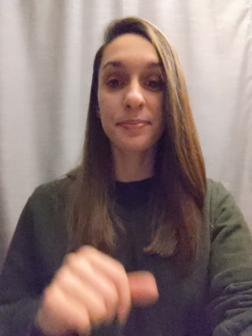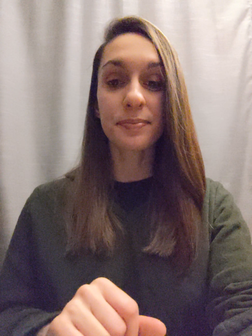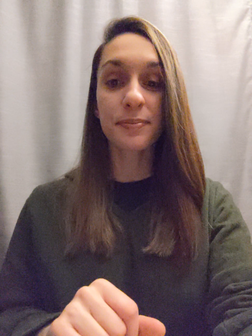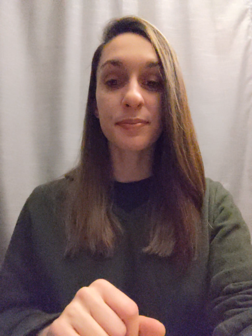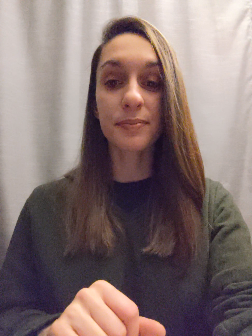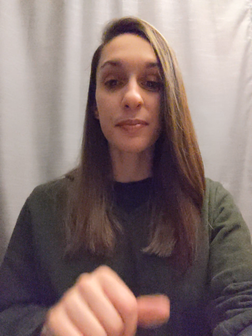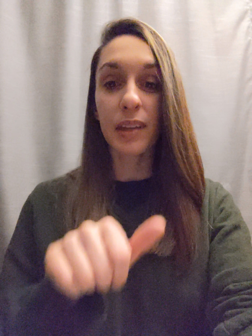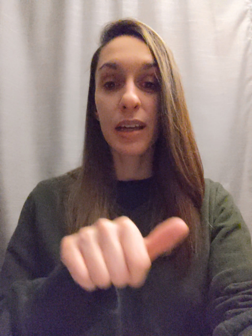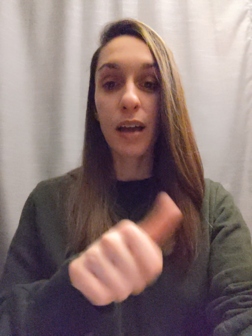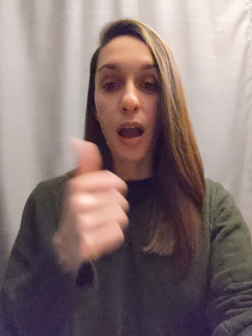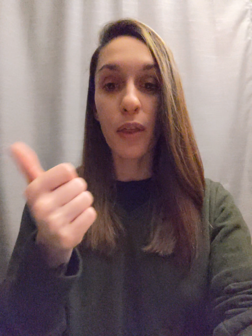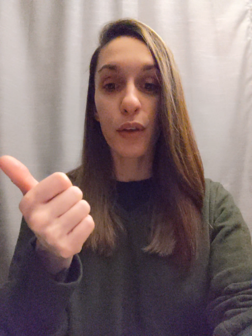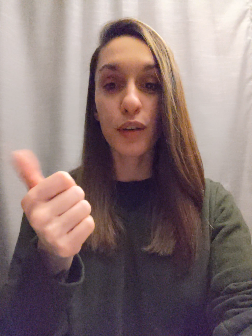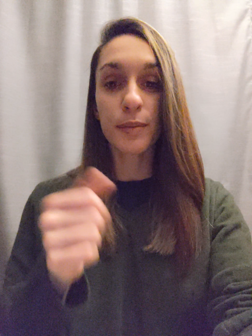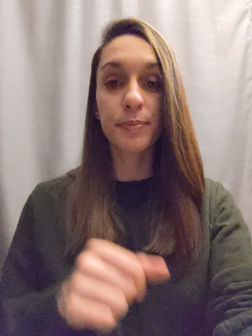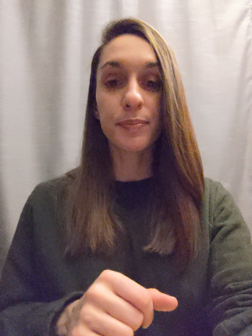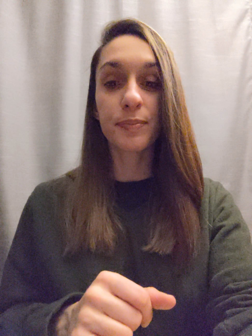another